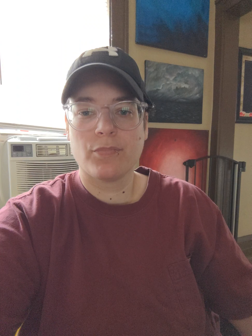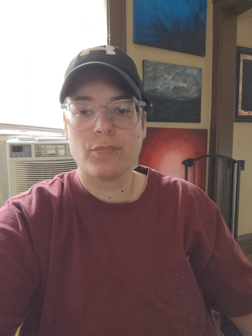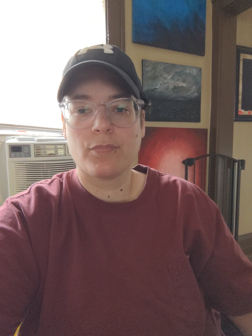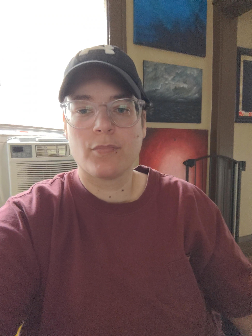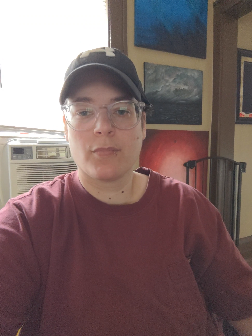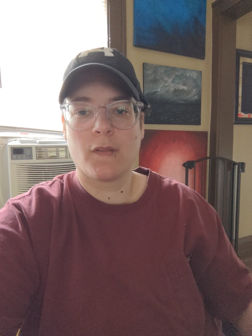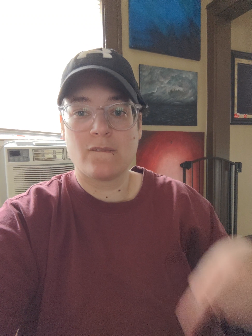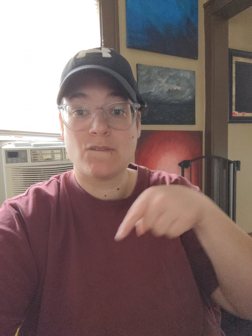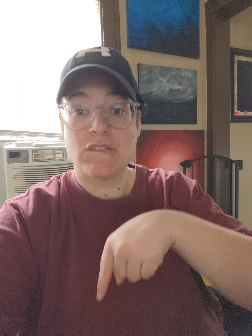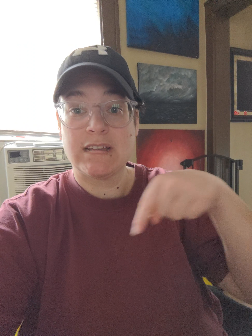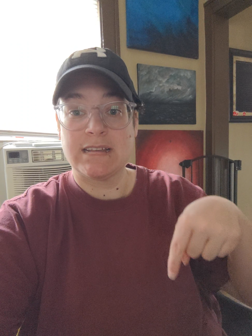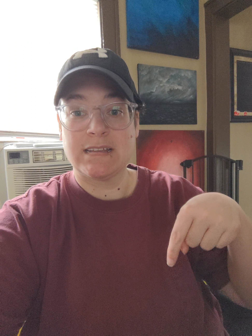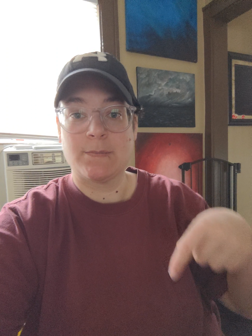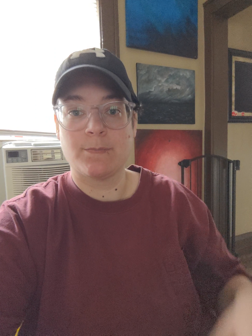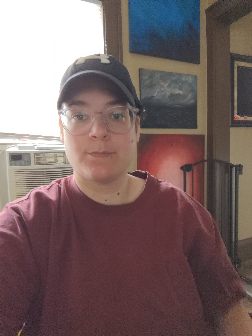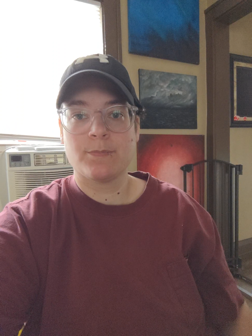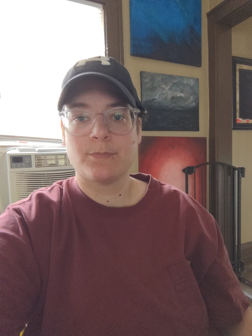feet